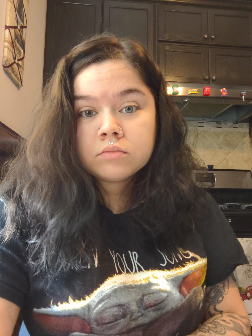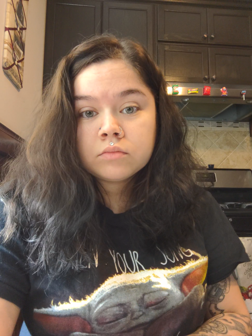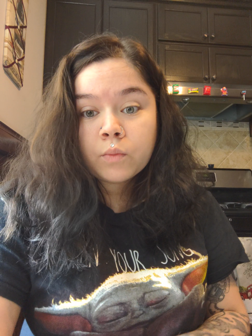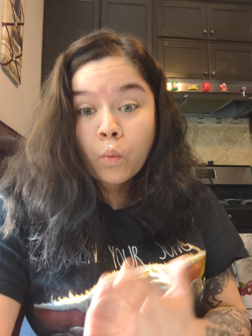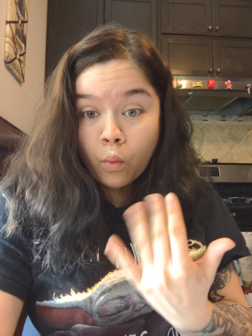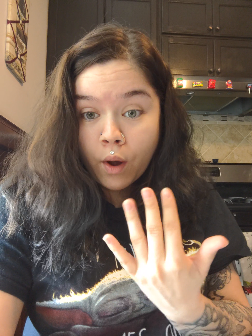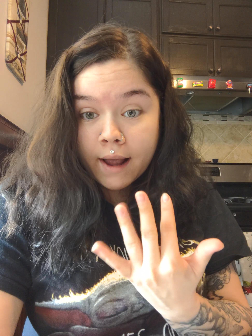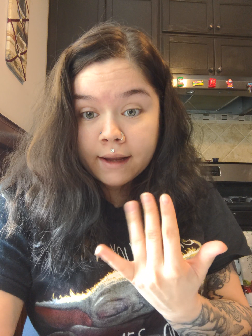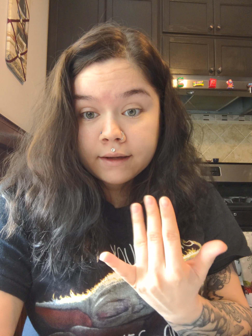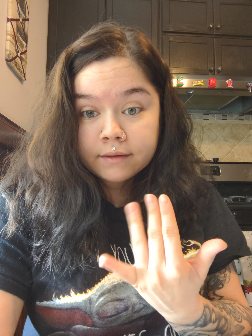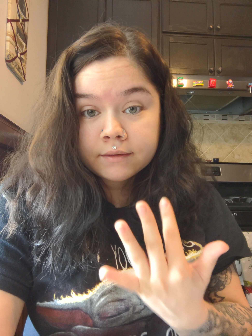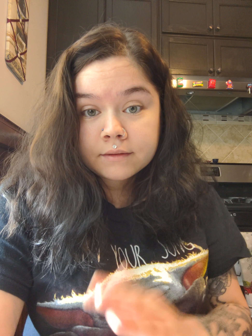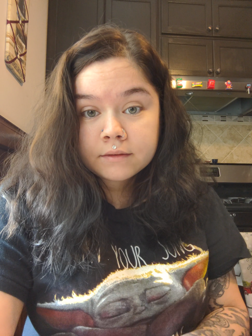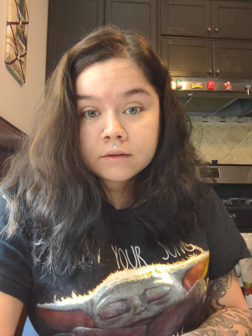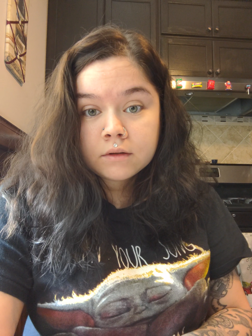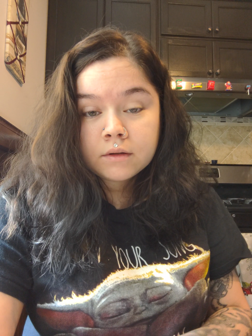wait